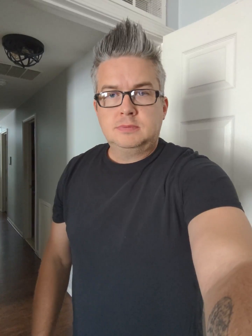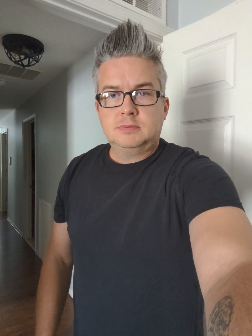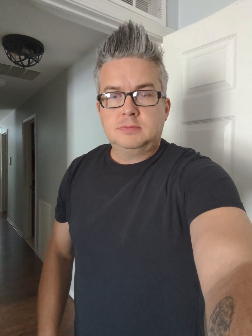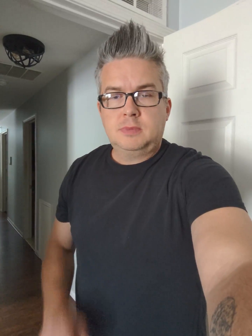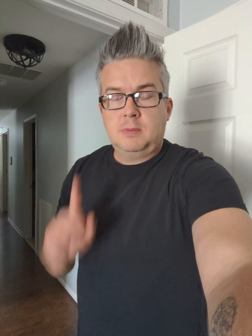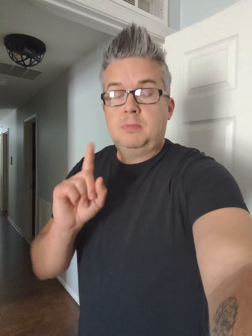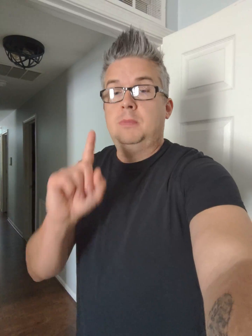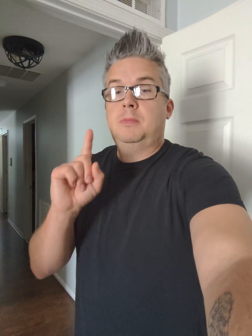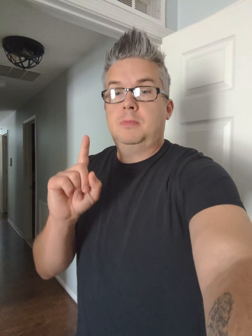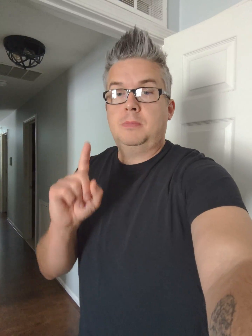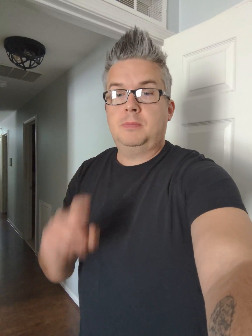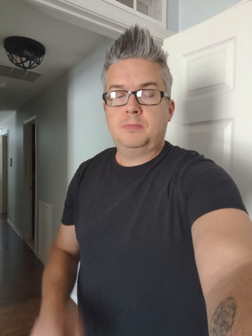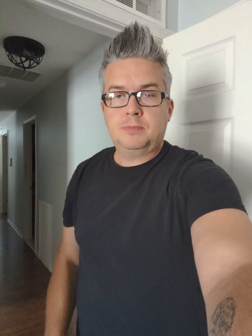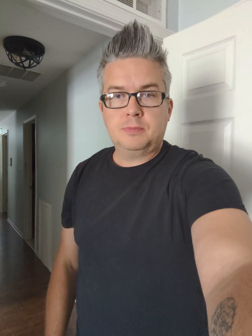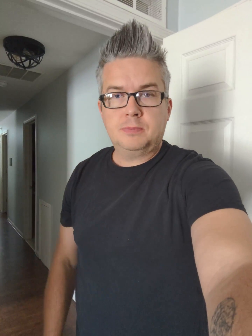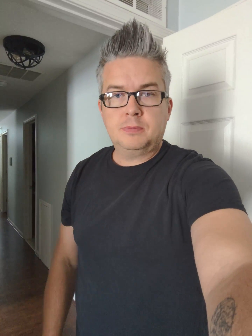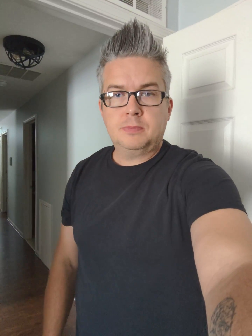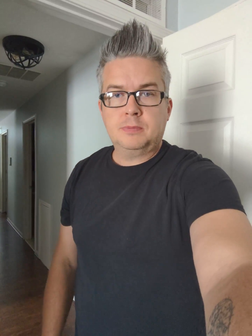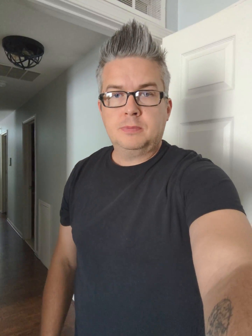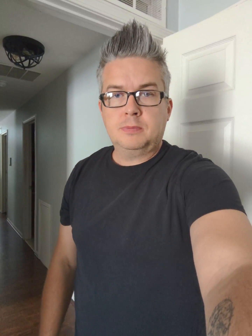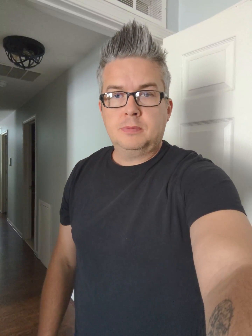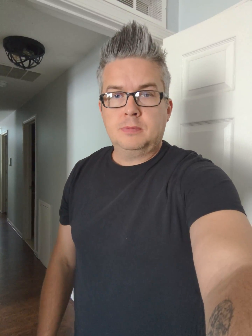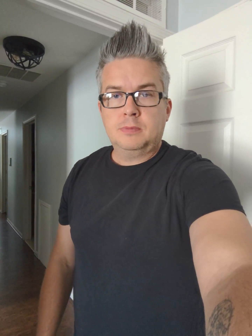bump